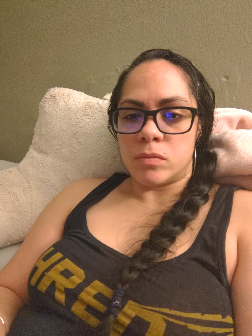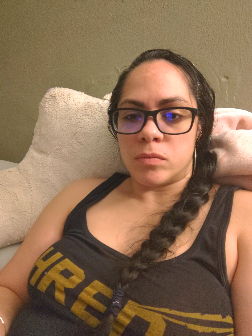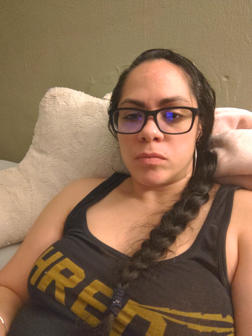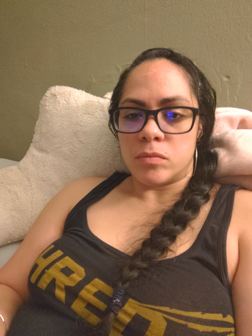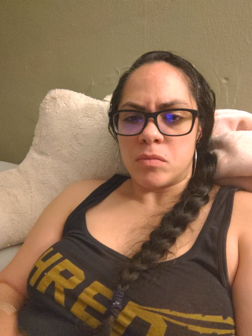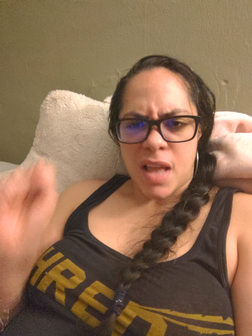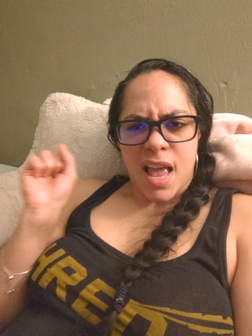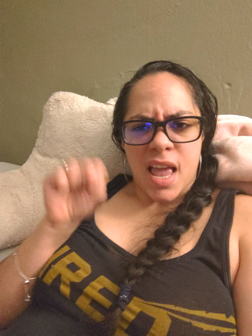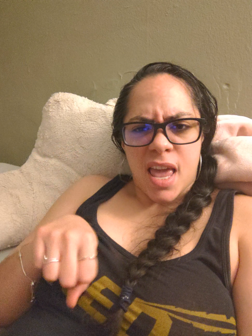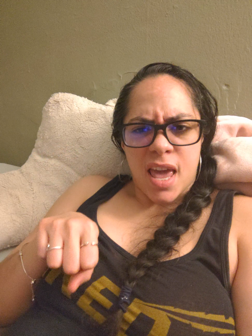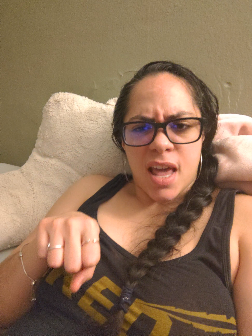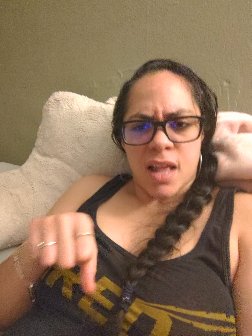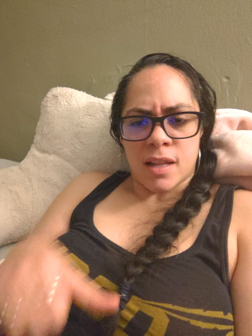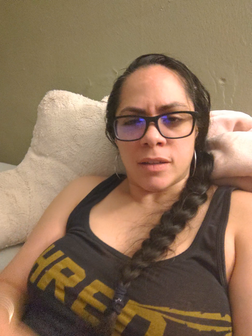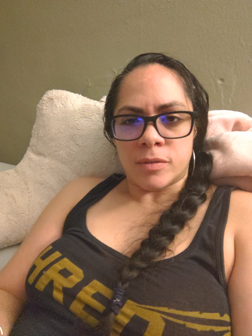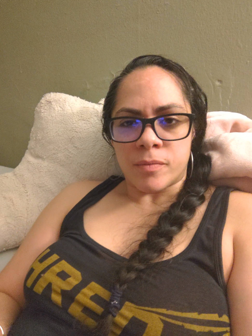can